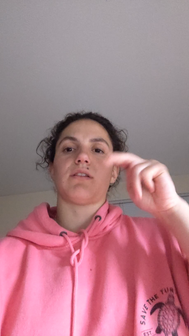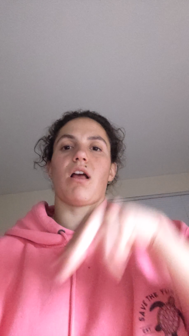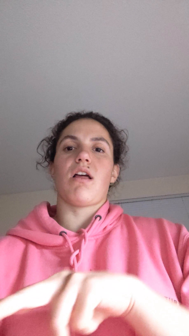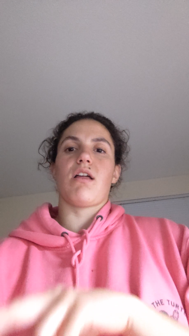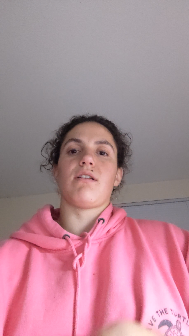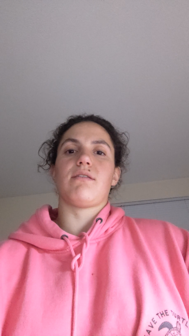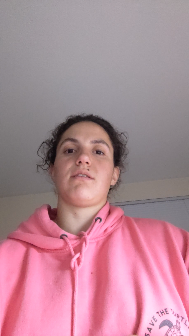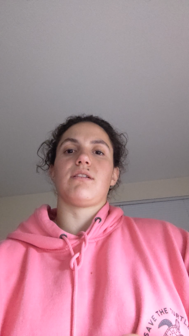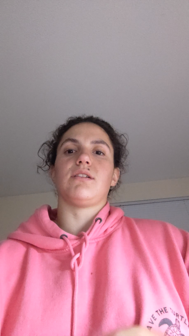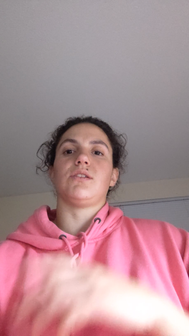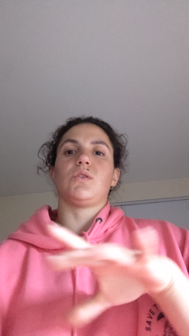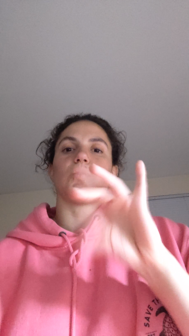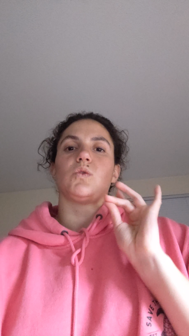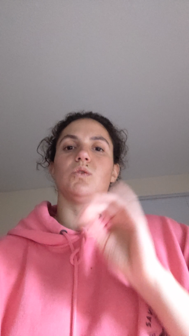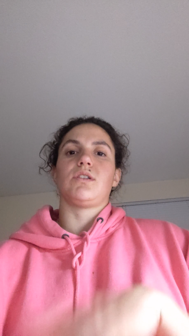choose